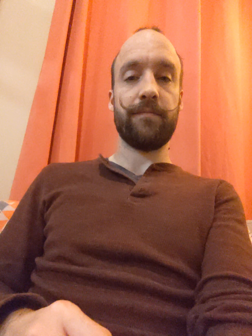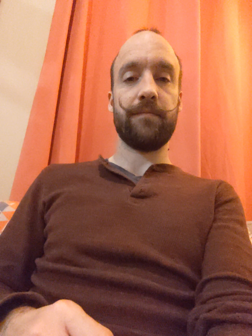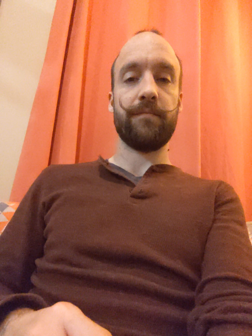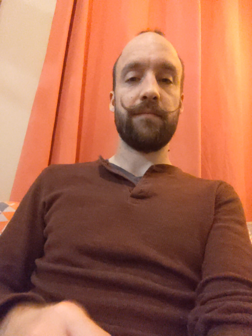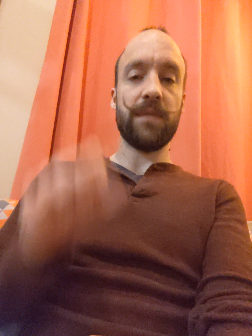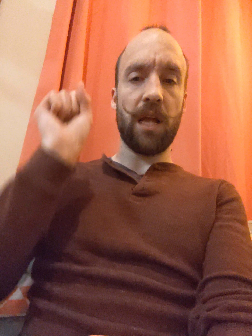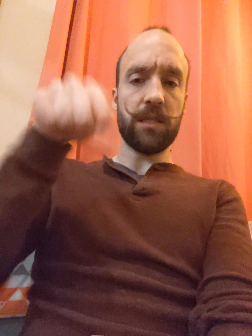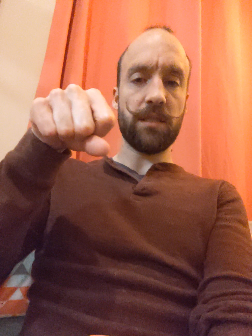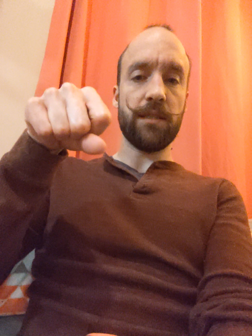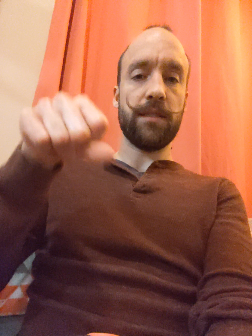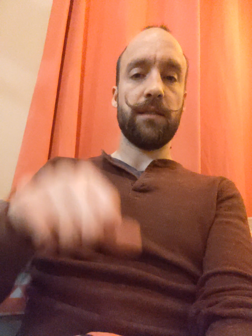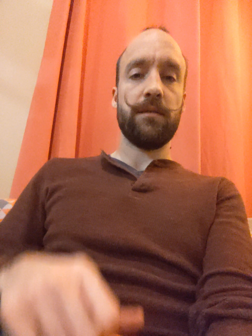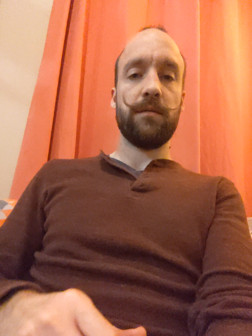yes